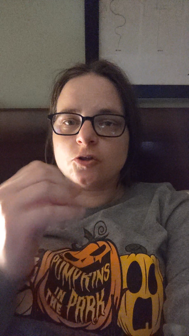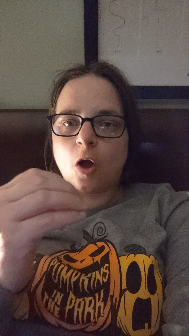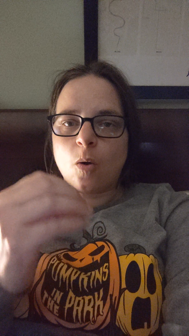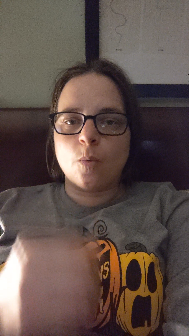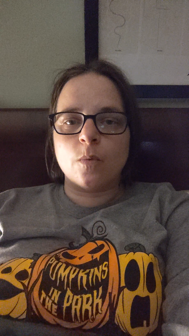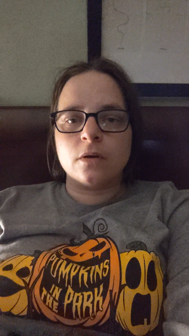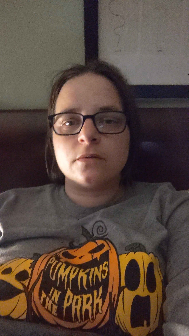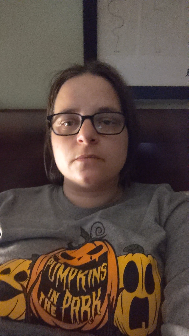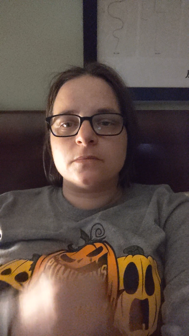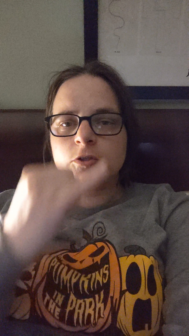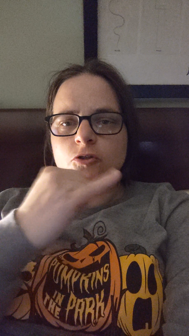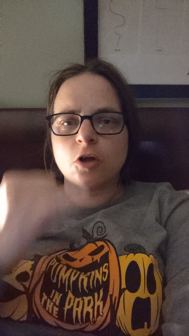draw